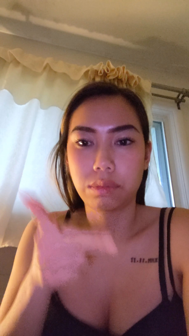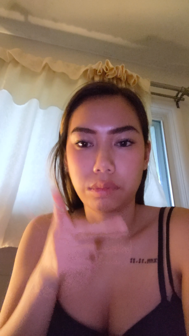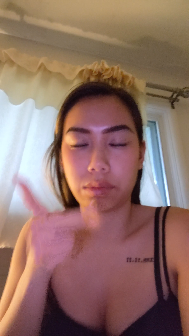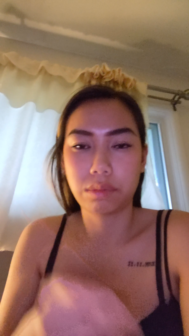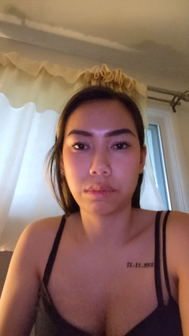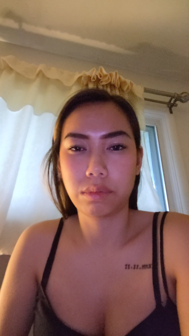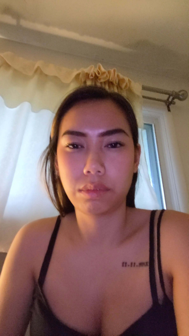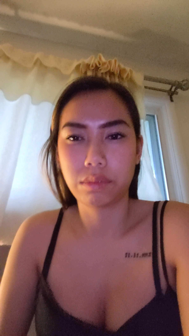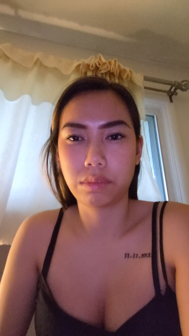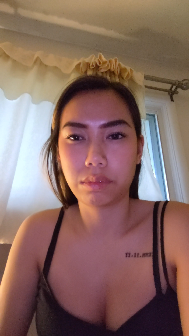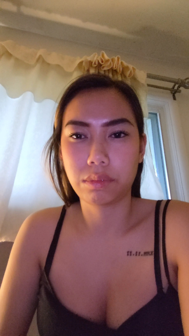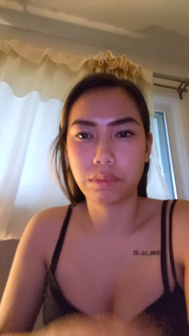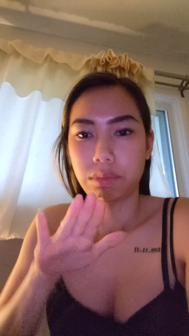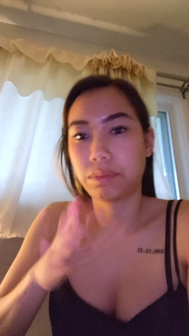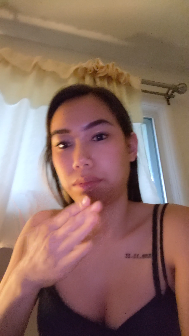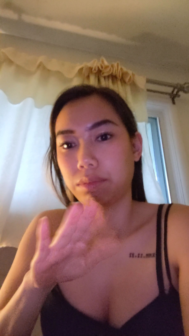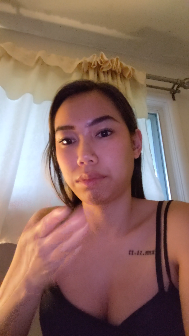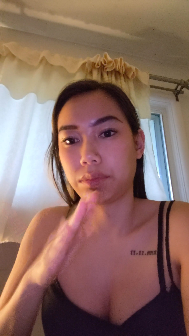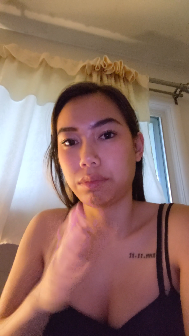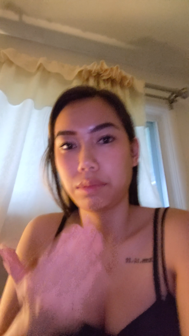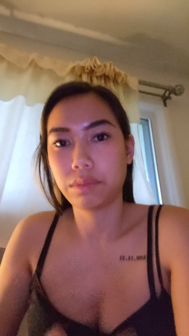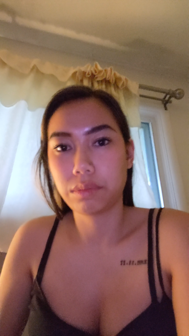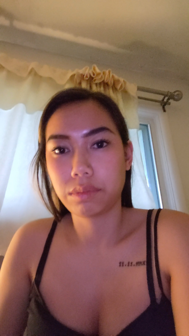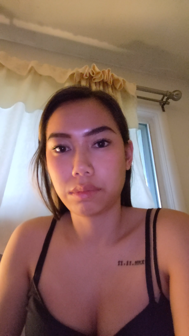cook